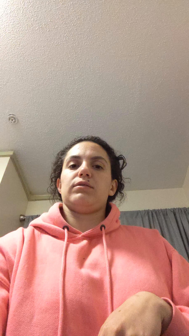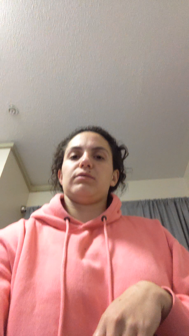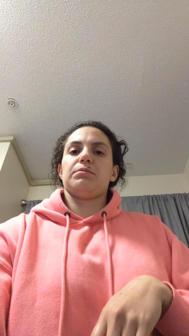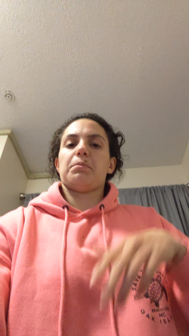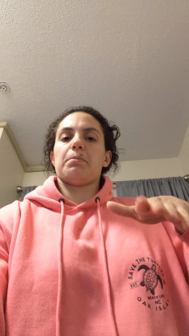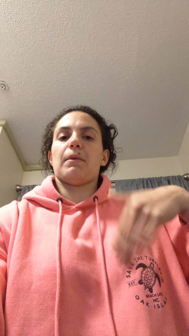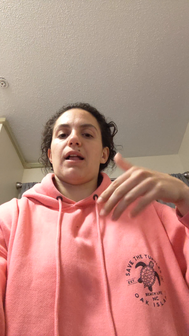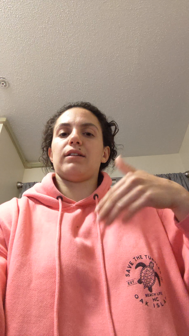pants